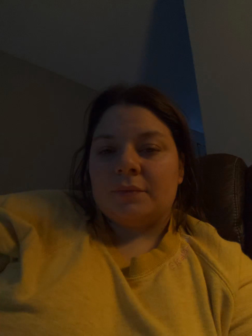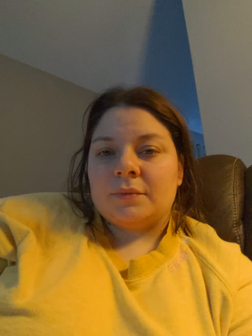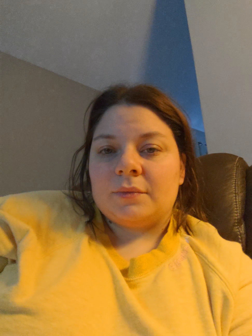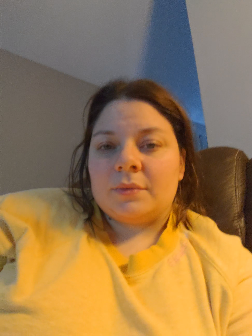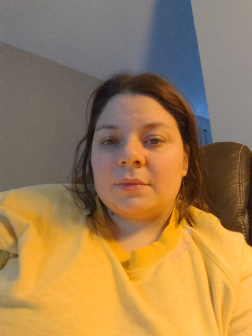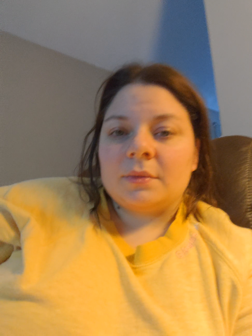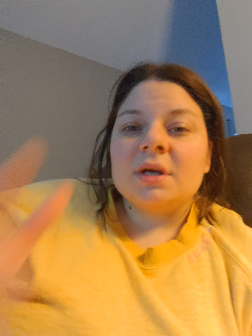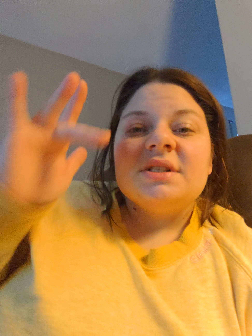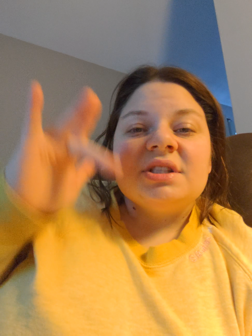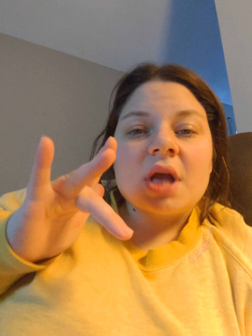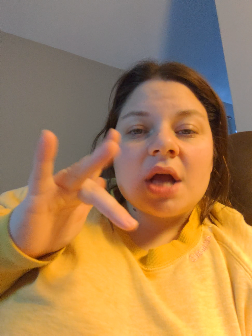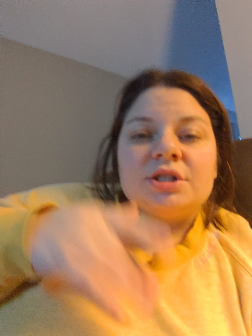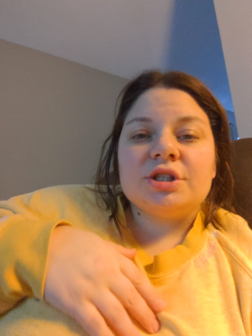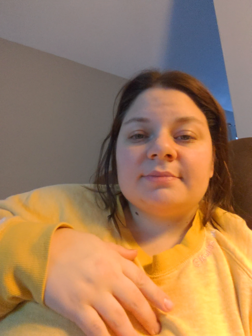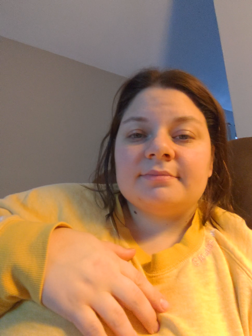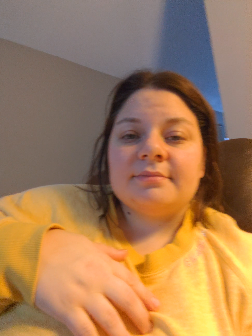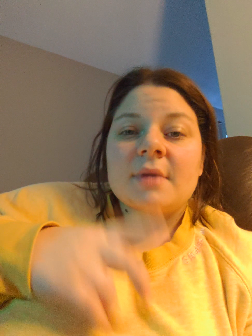touch